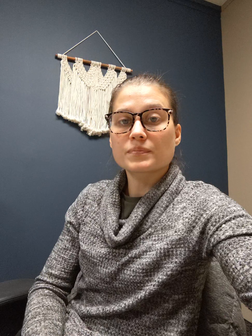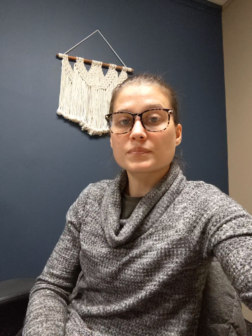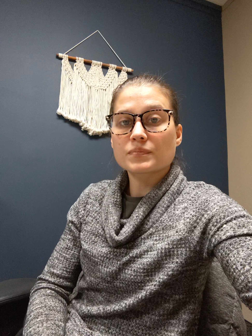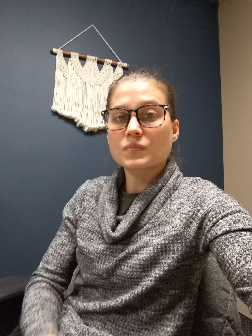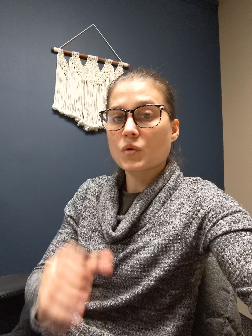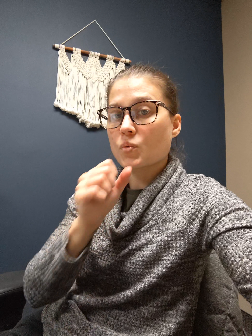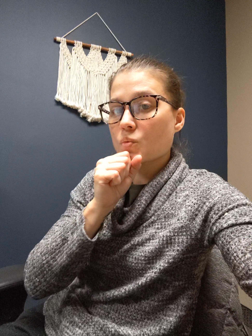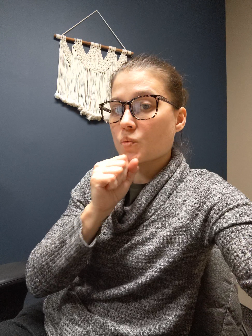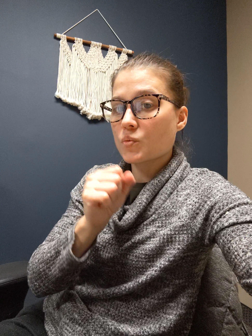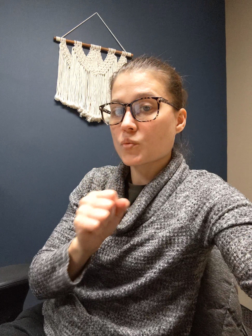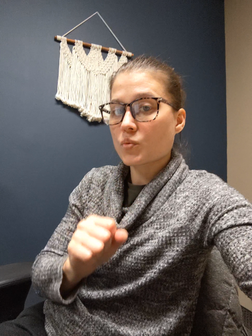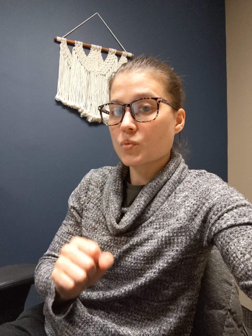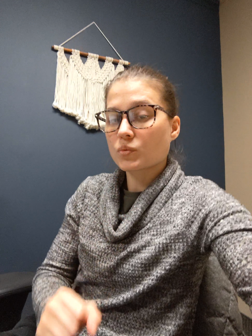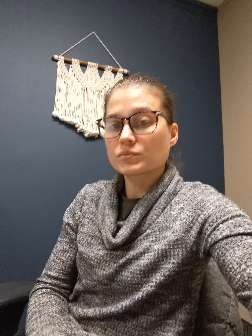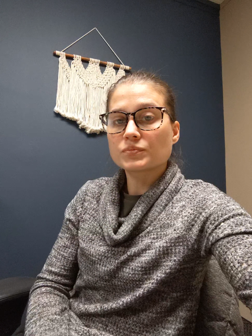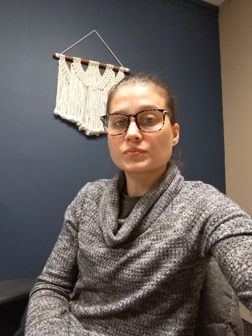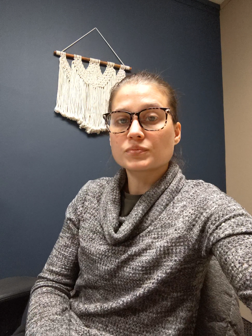old